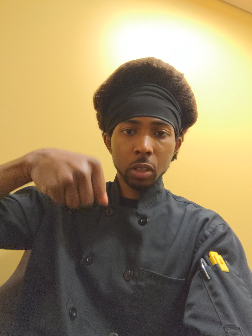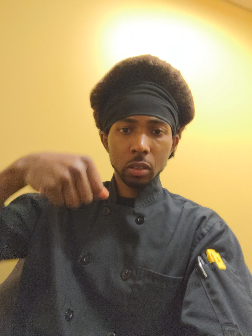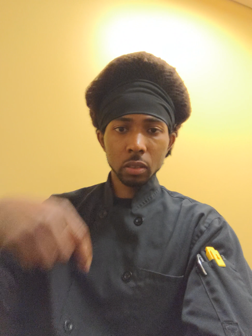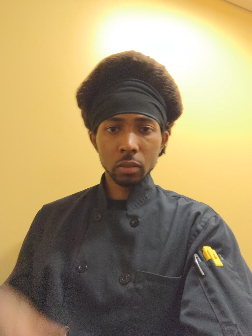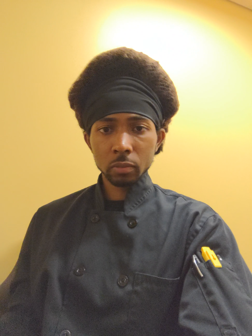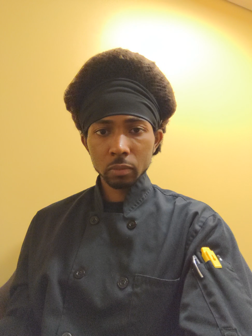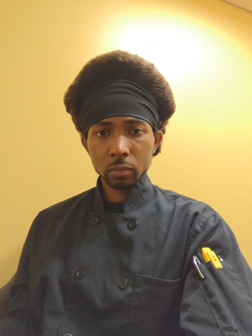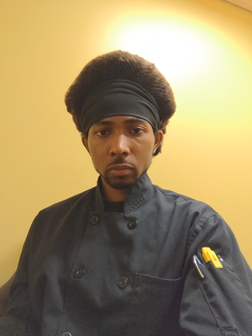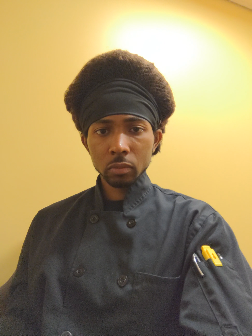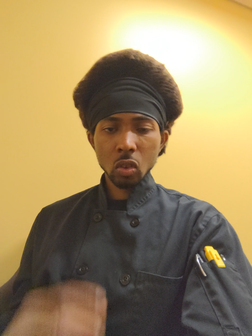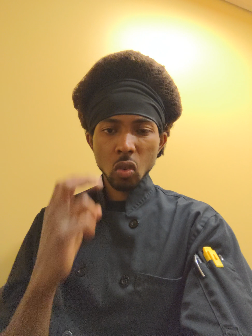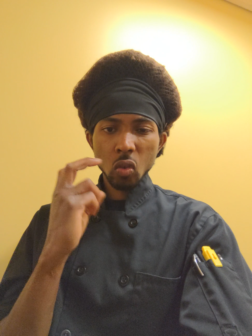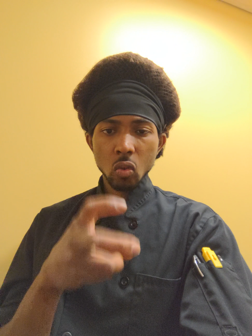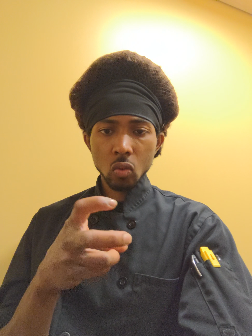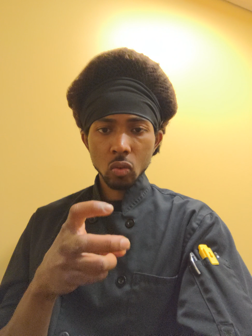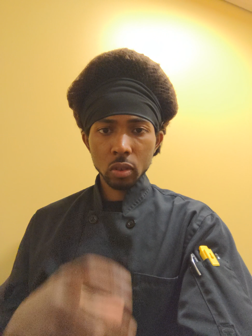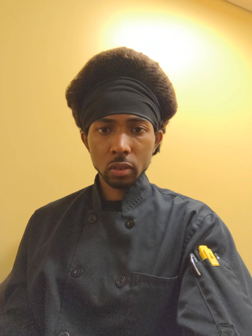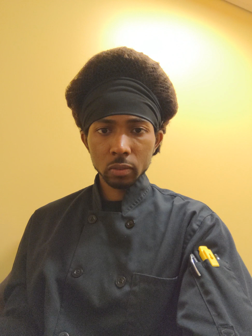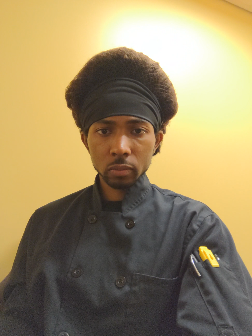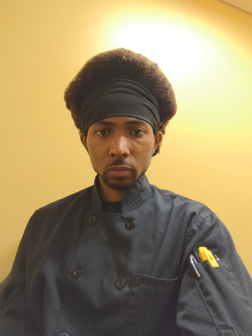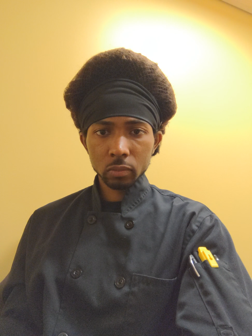hard